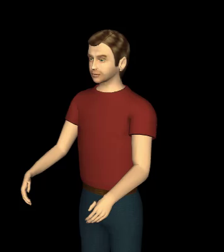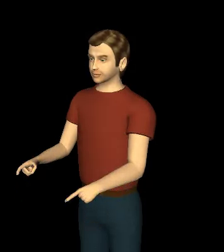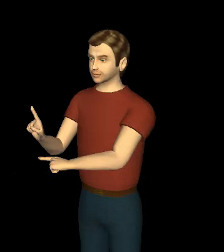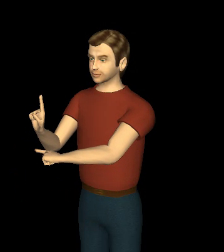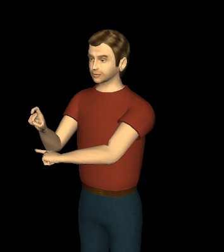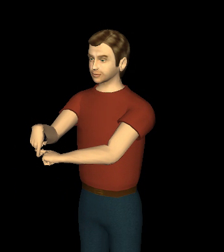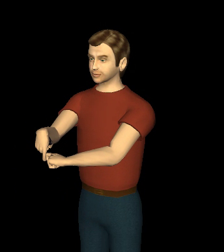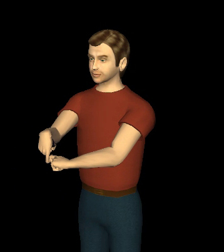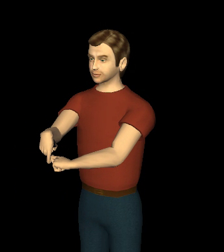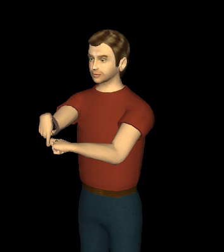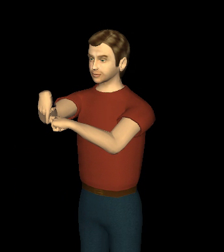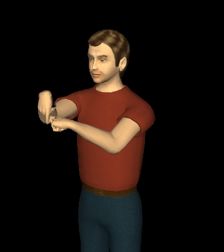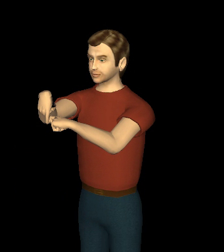يعلق